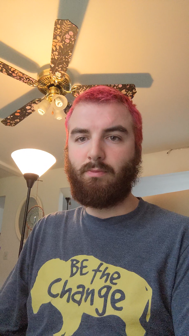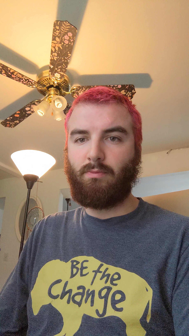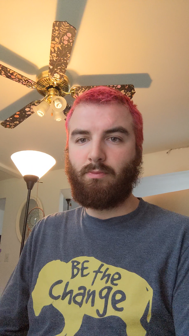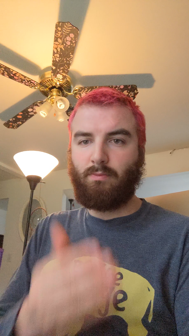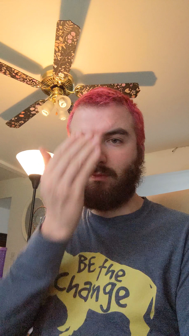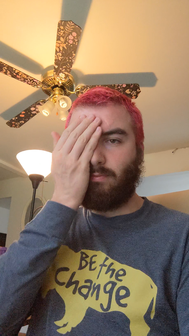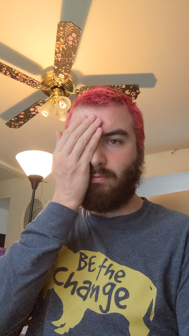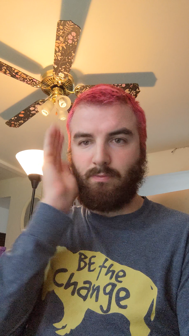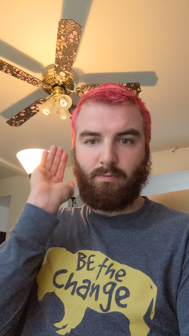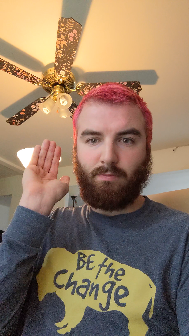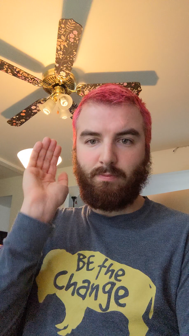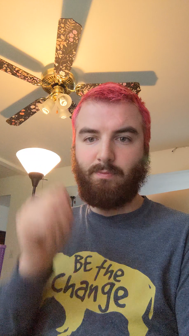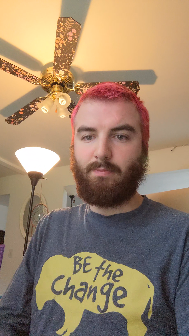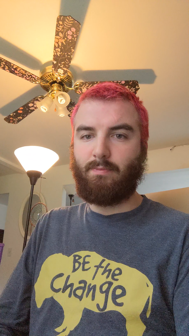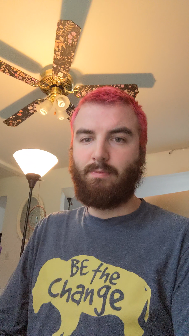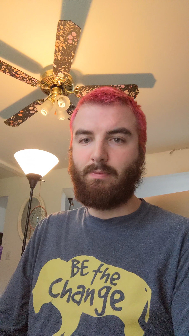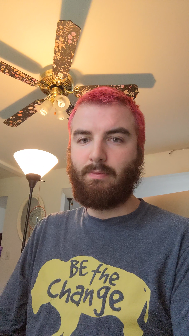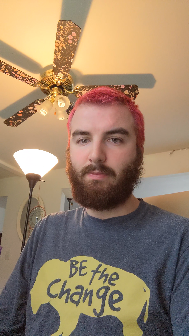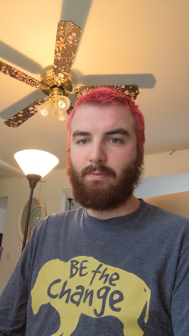peekaboo